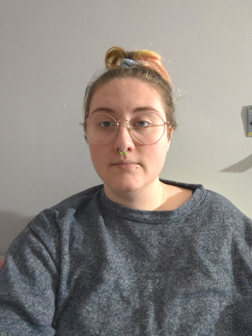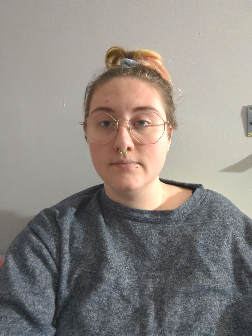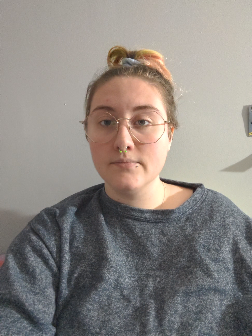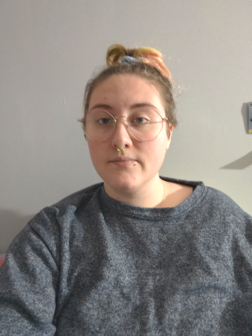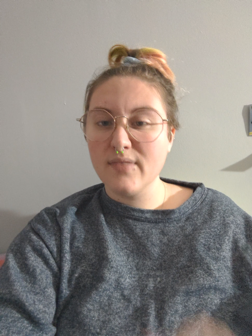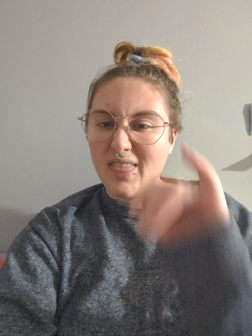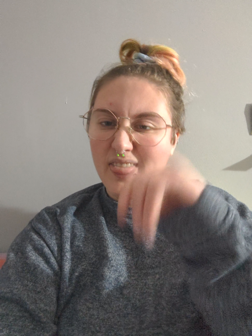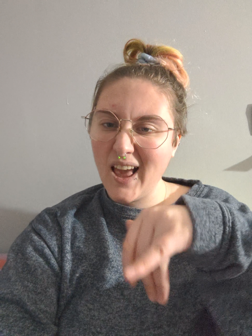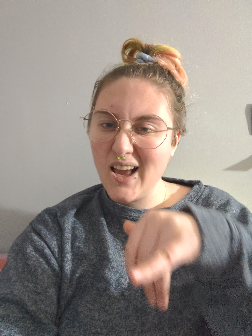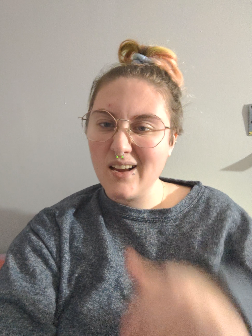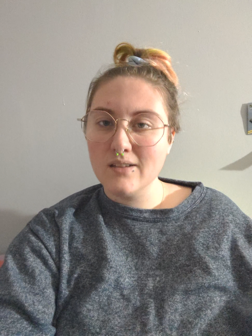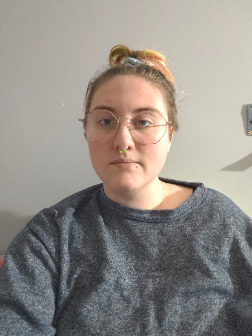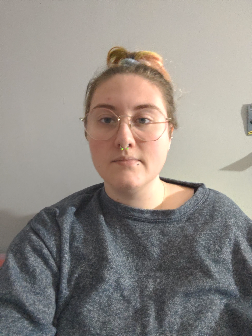that